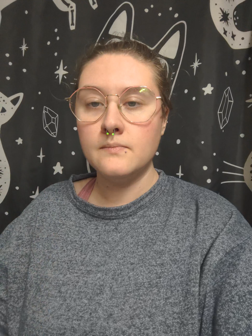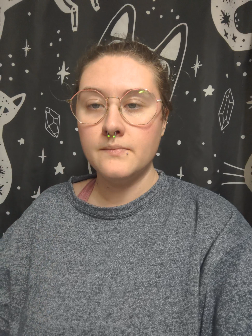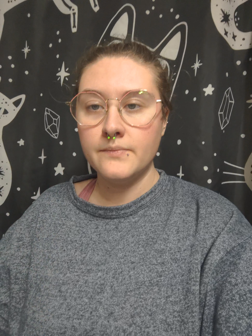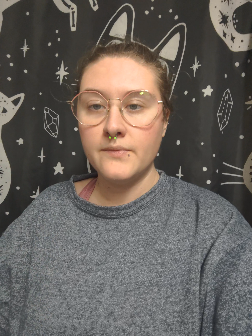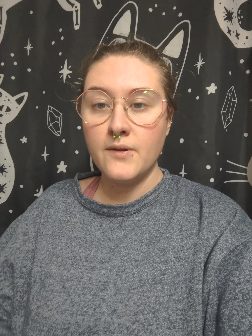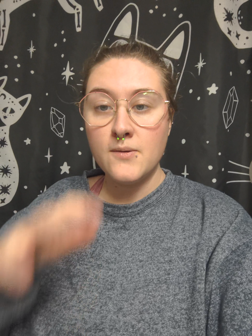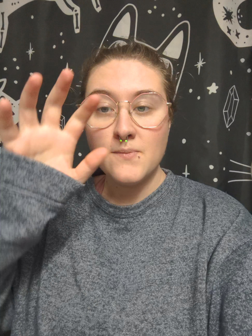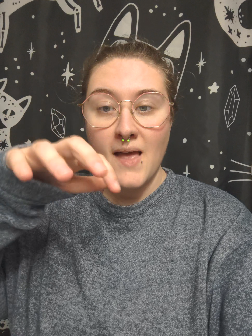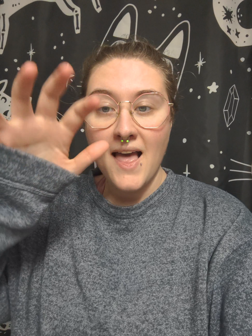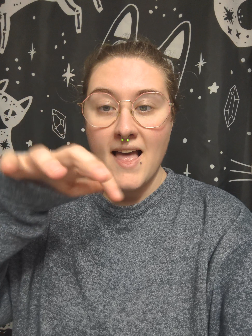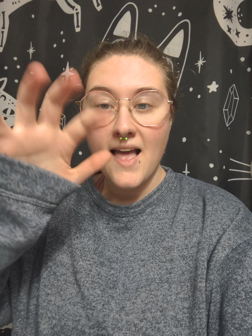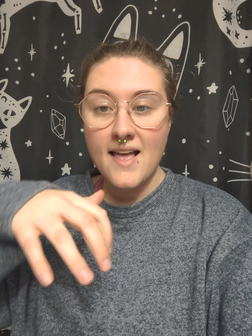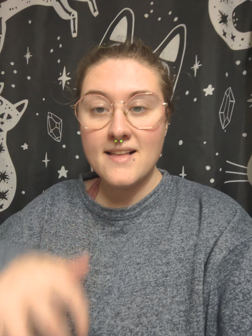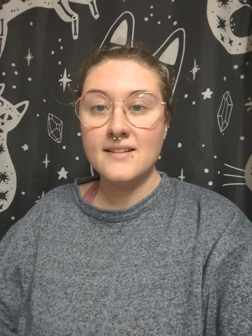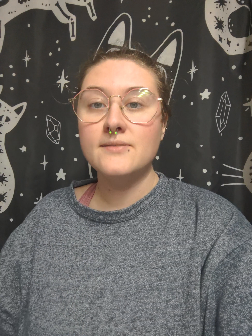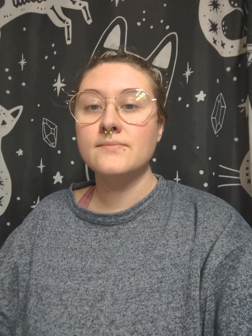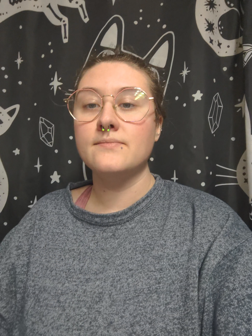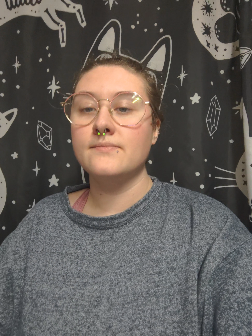rain